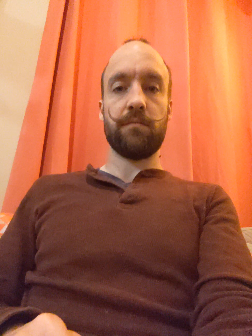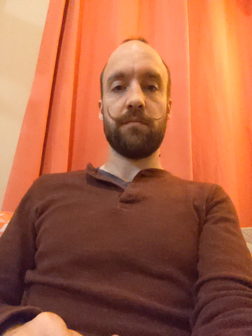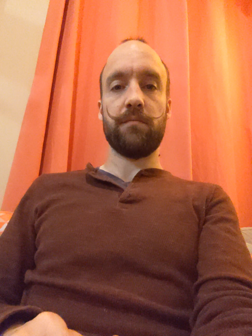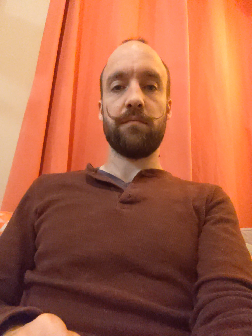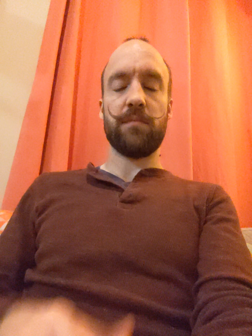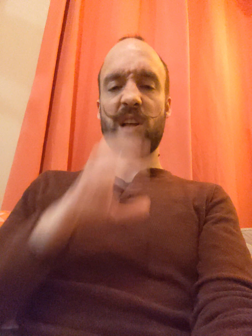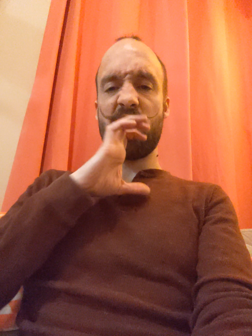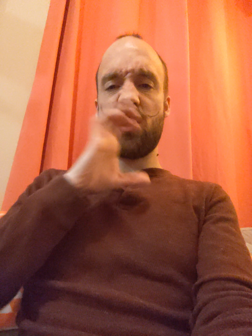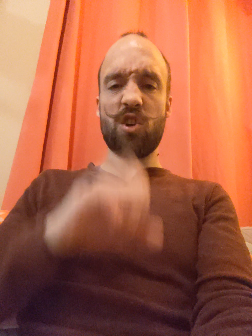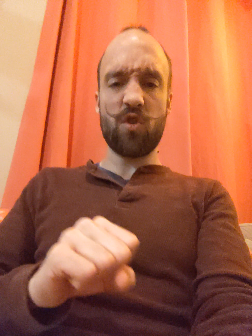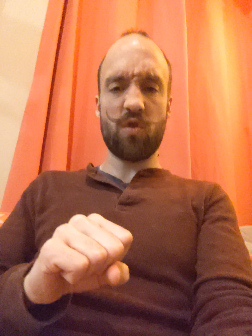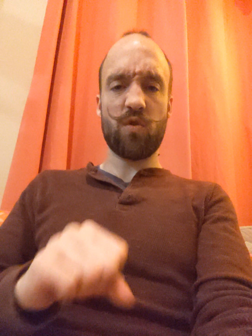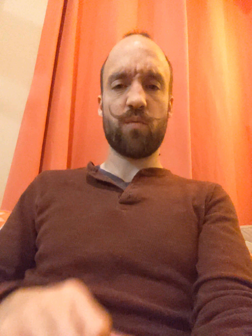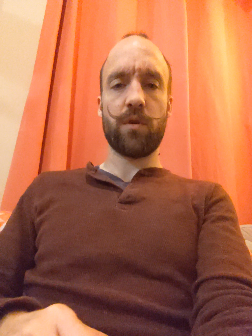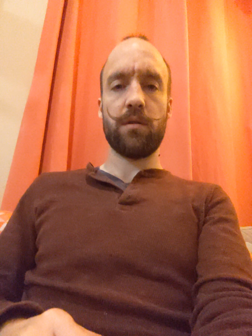old